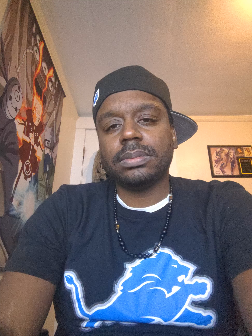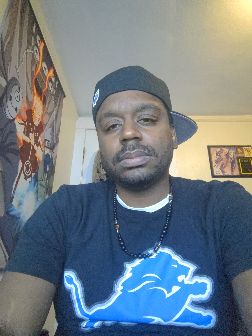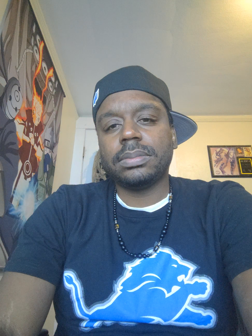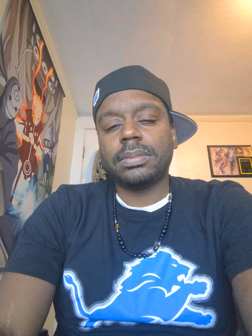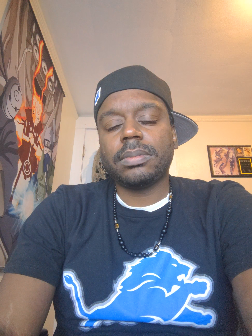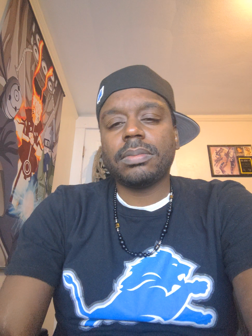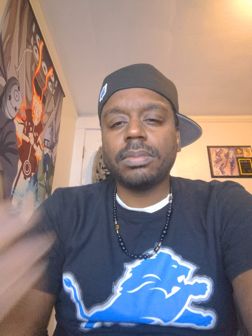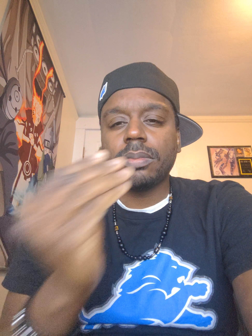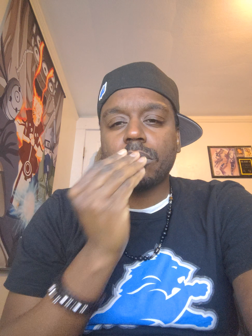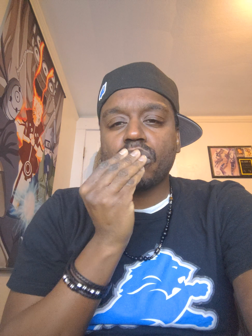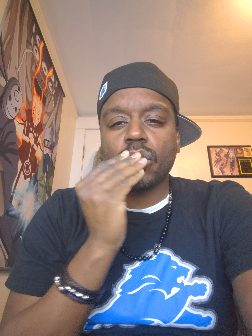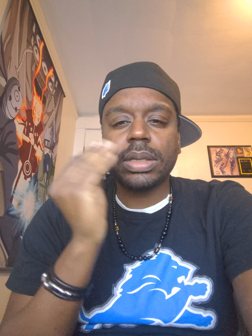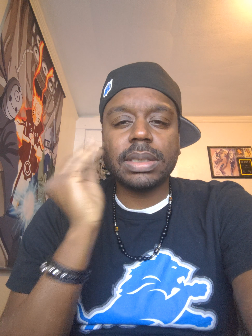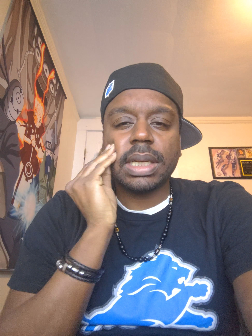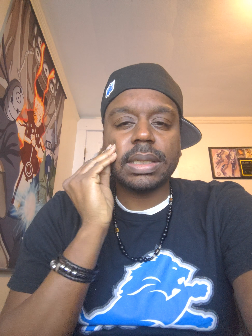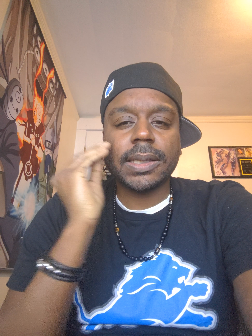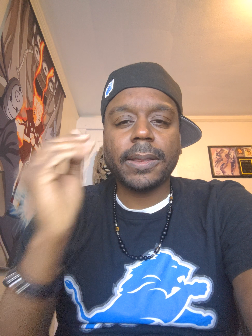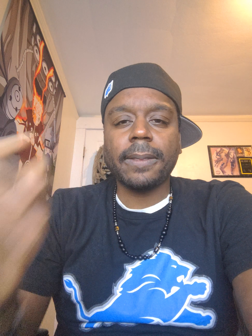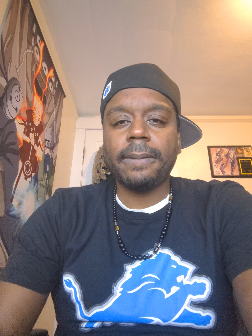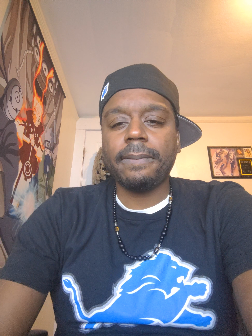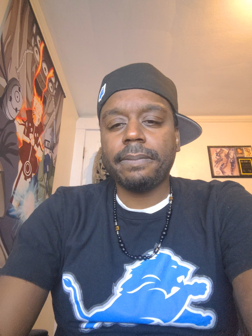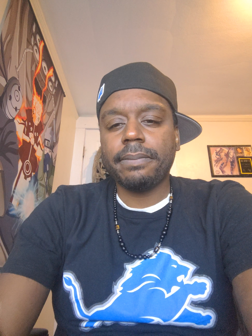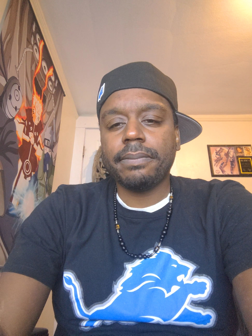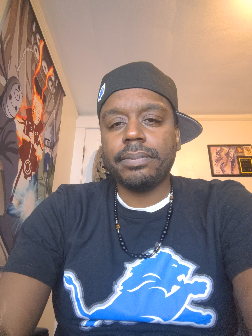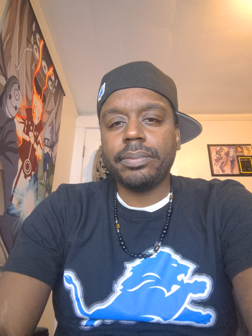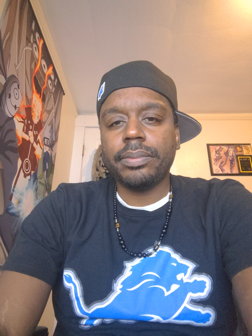kiss